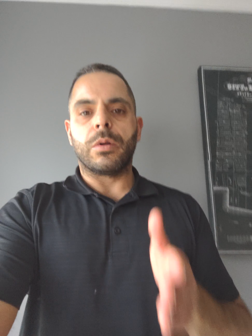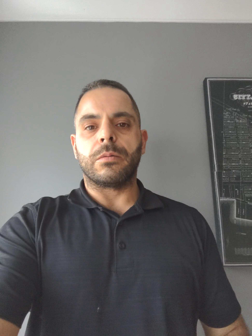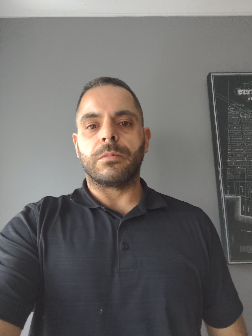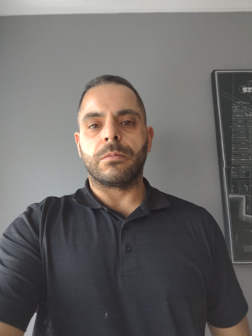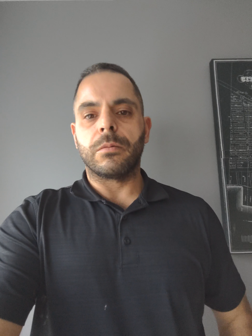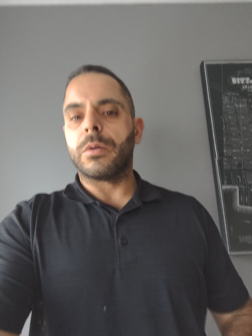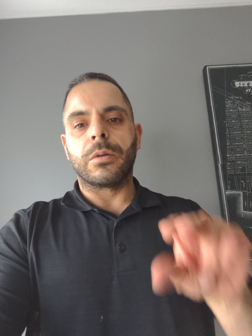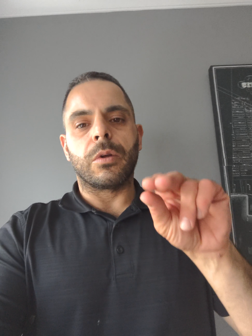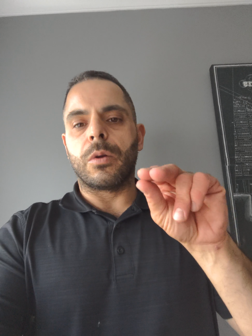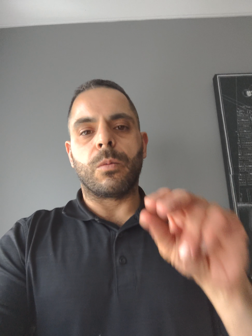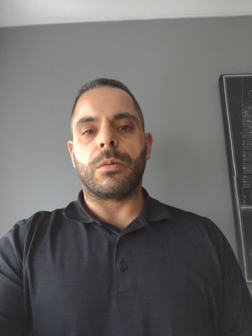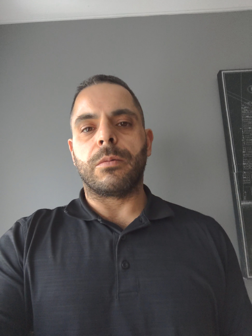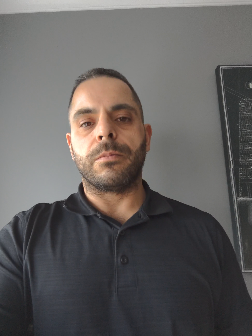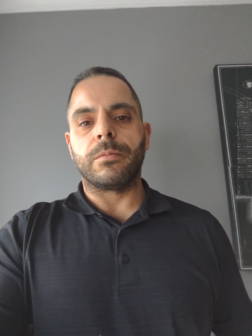no